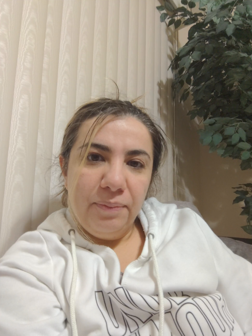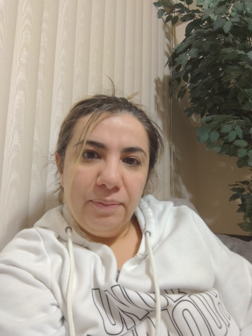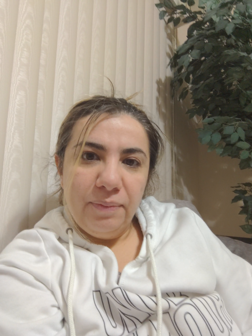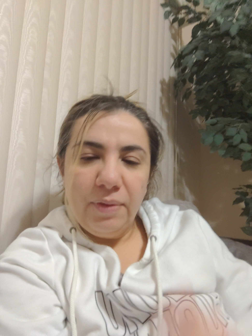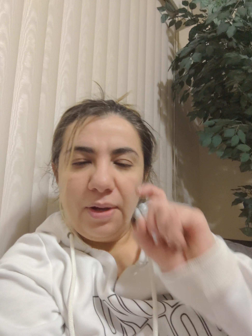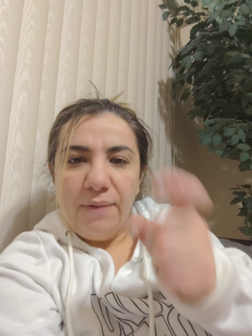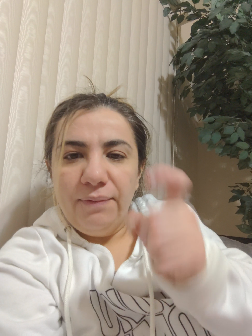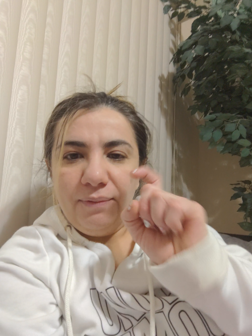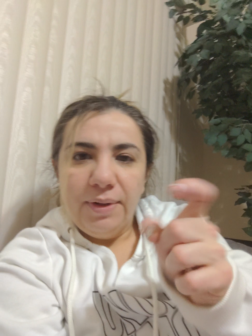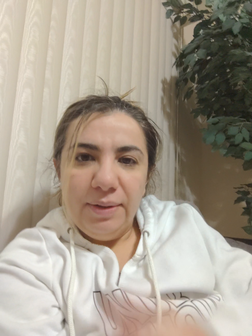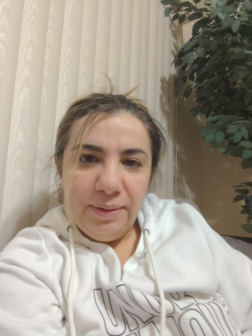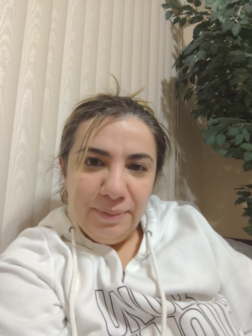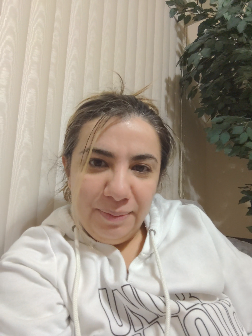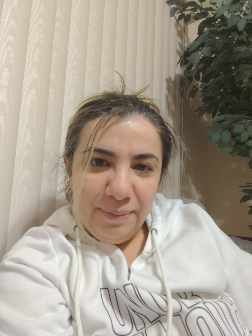gift